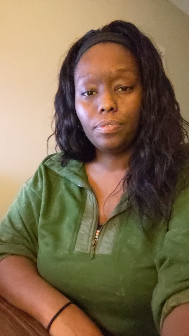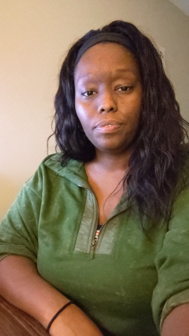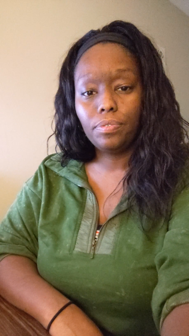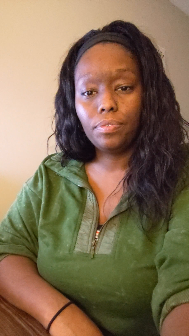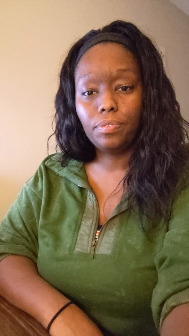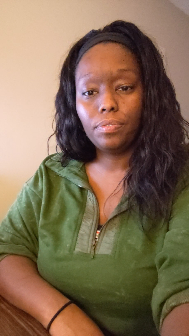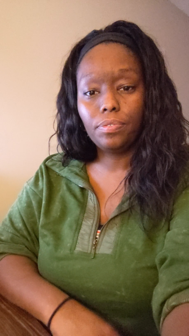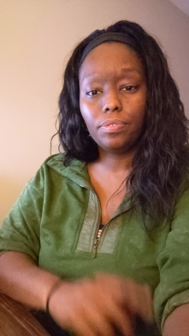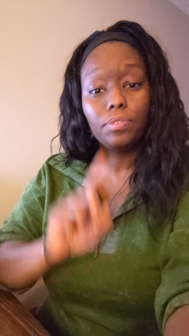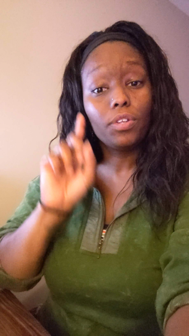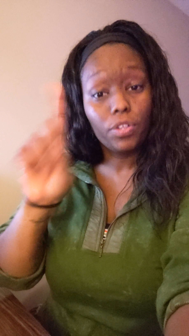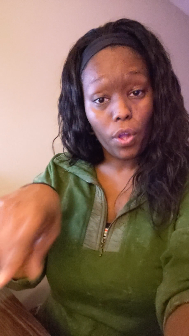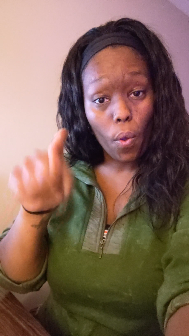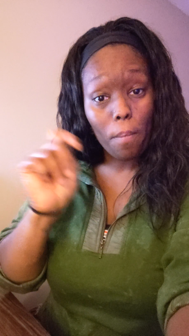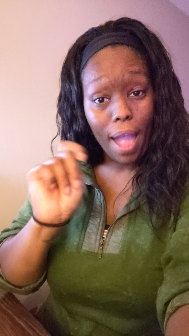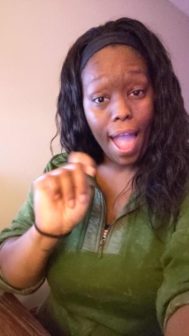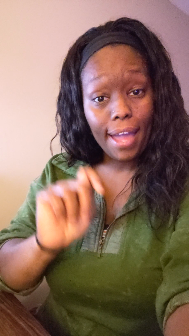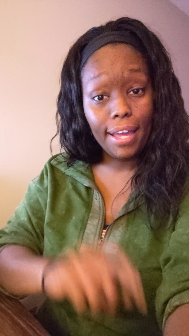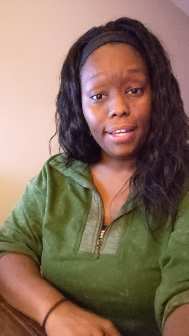go potty